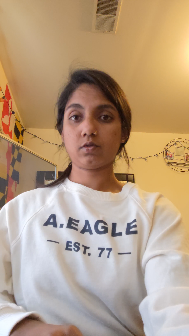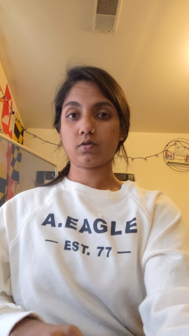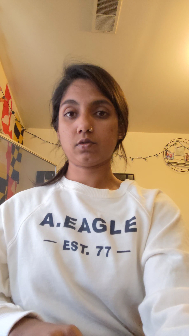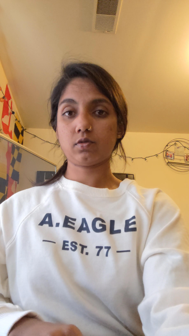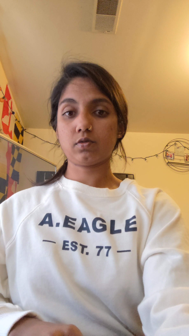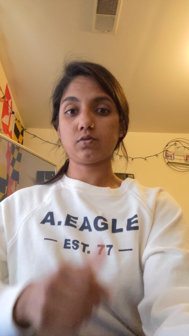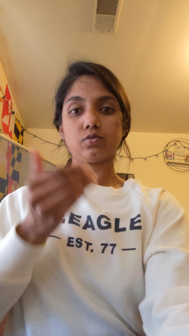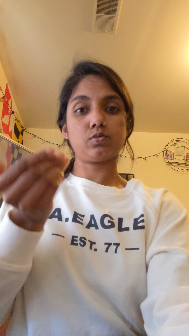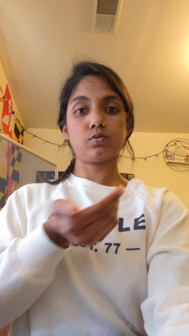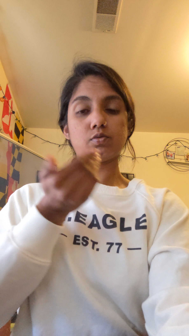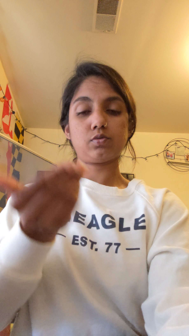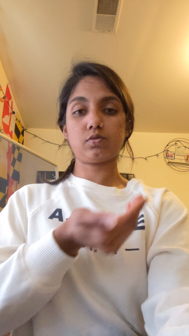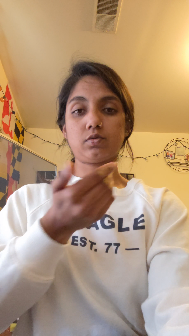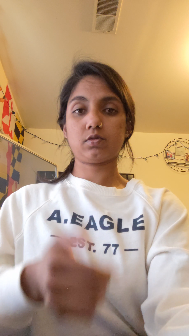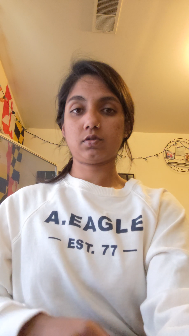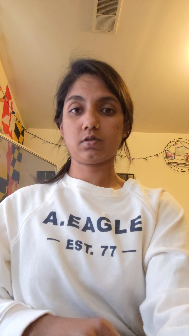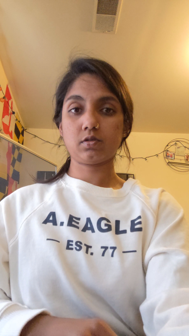new